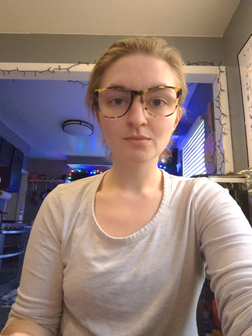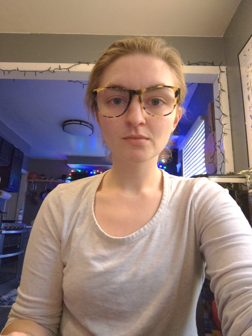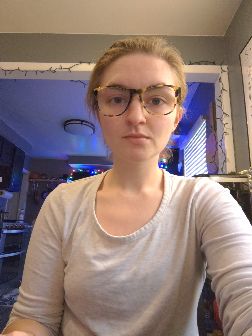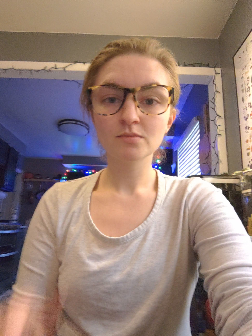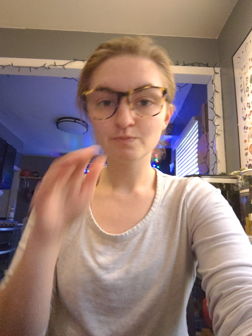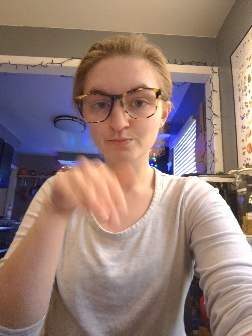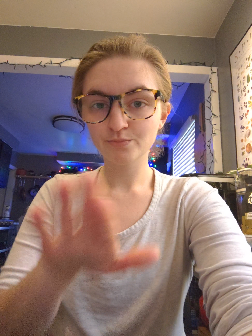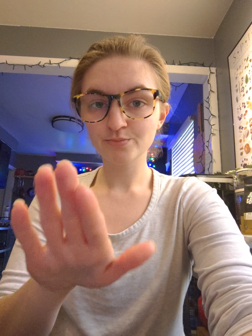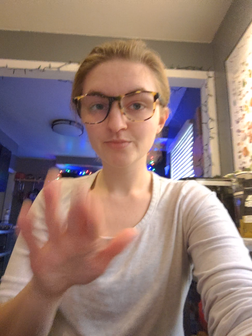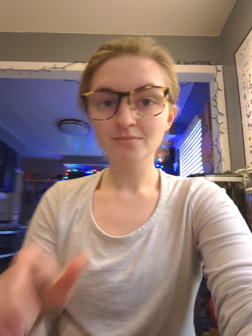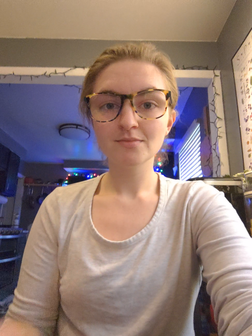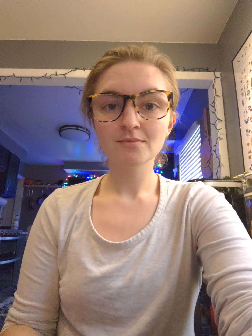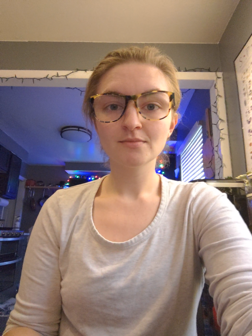into